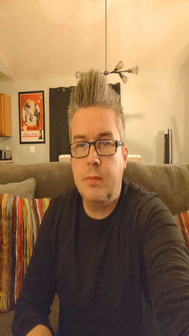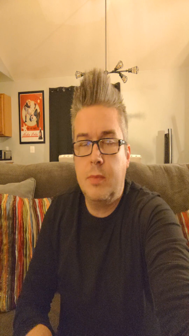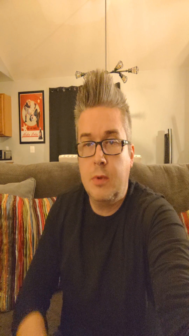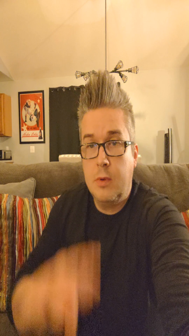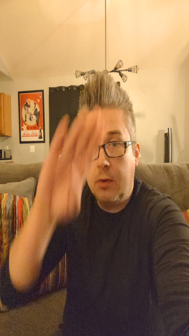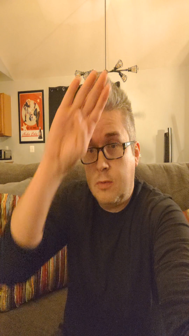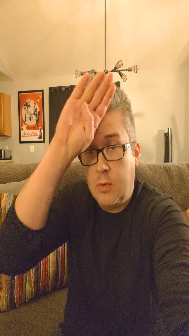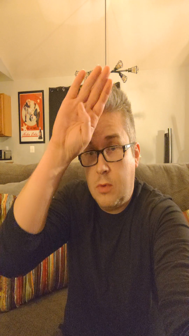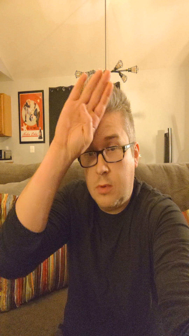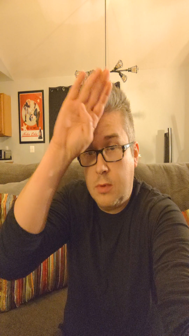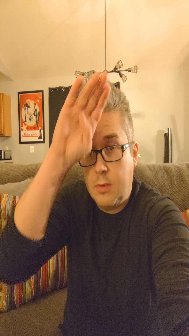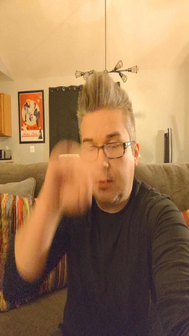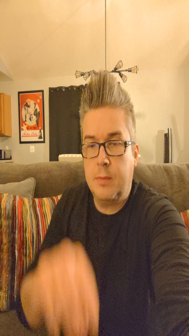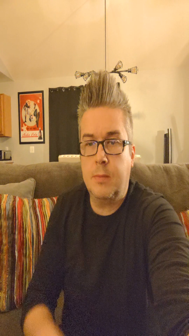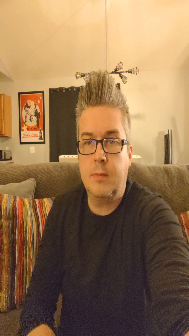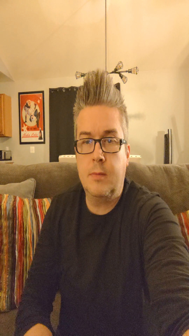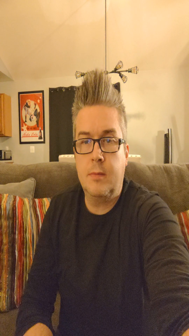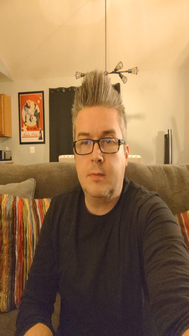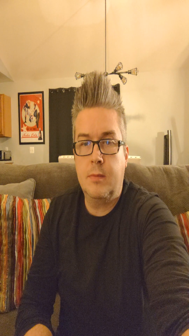fireman